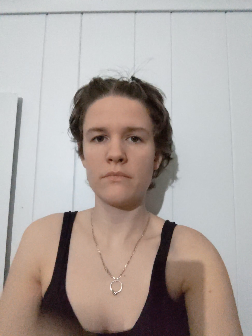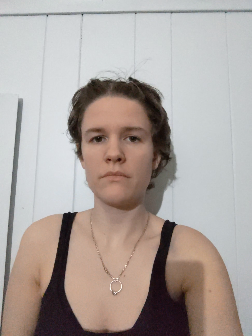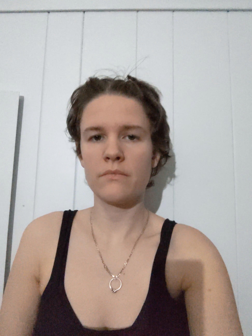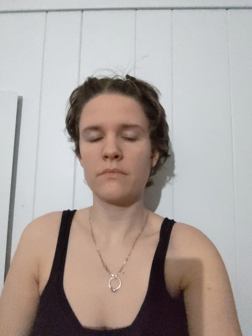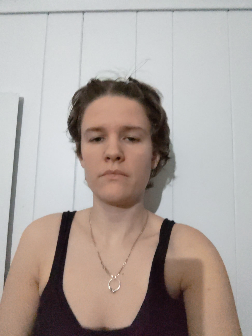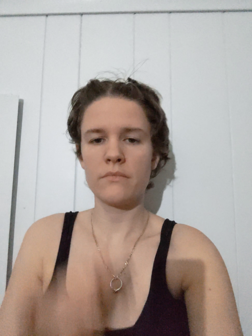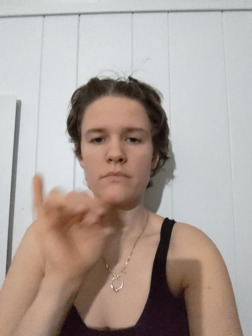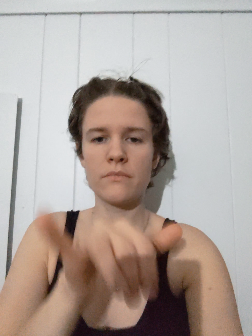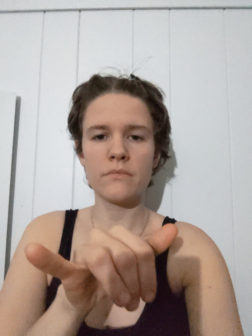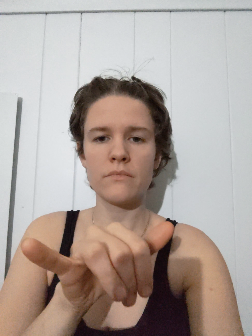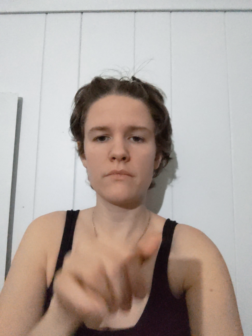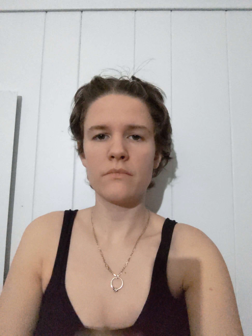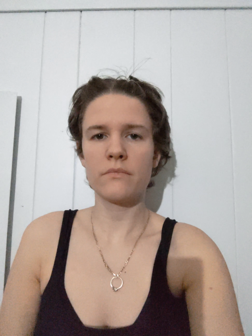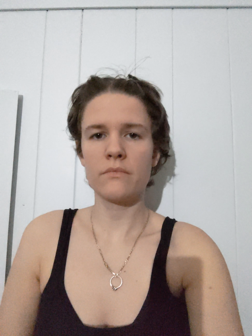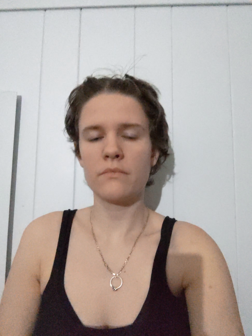that